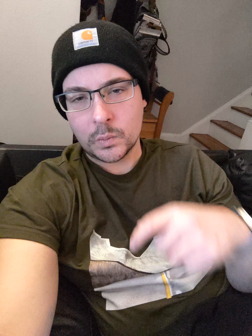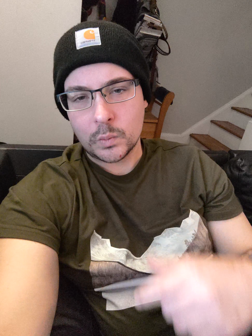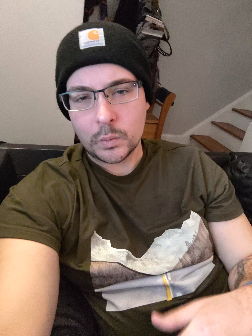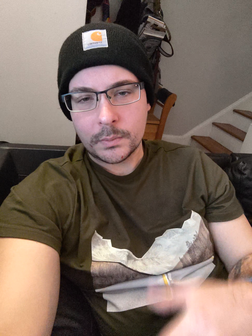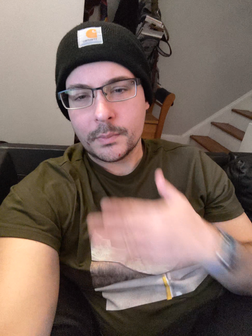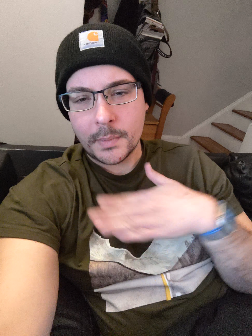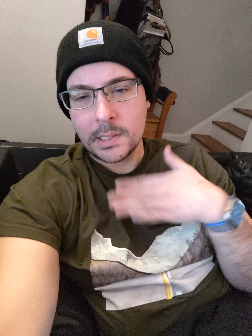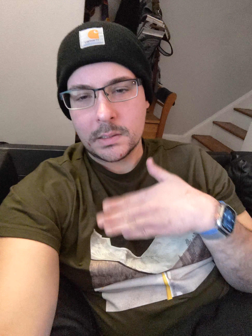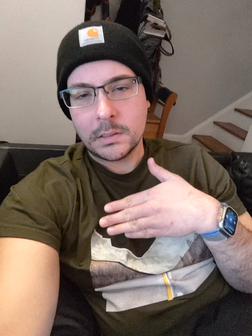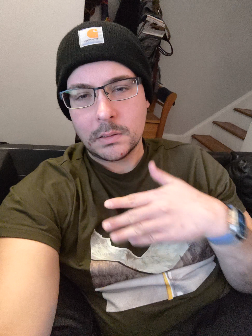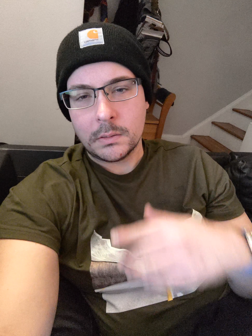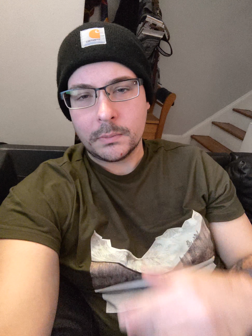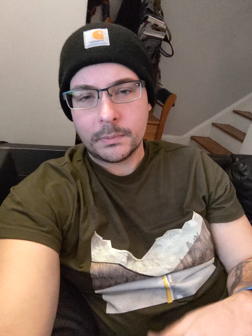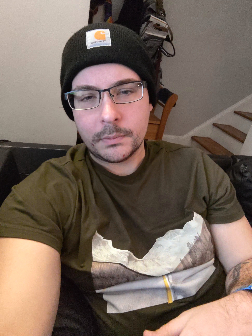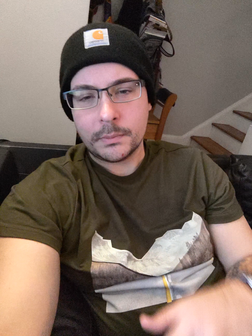please